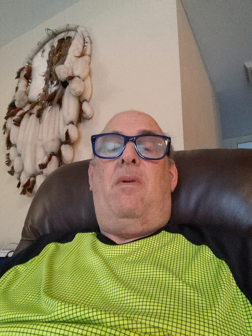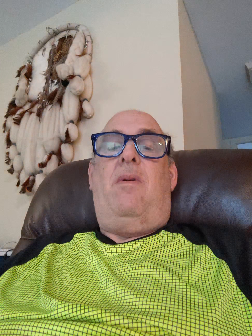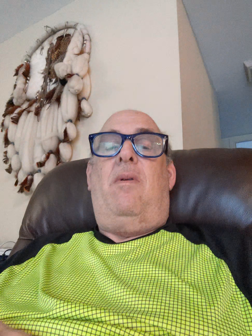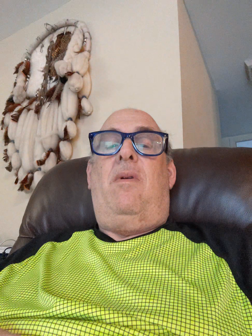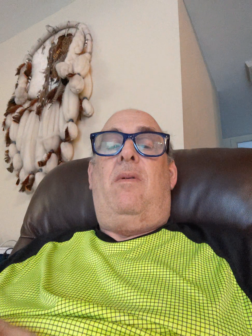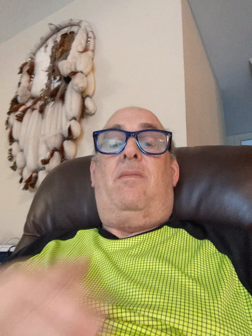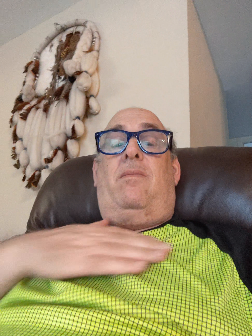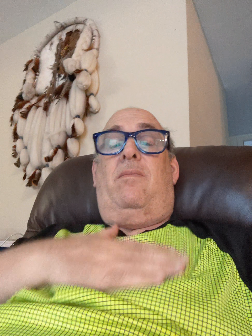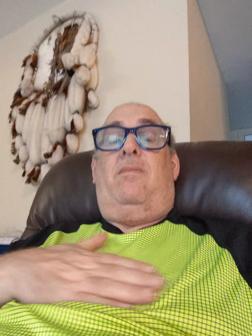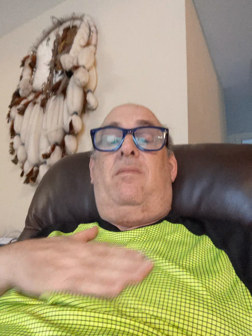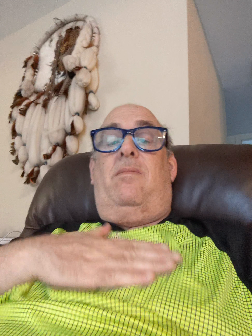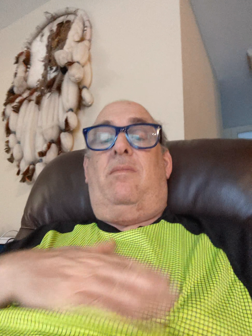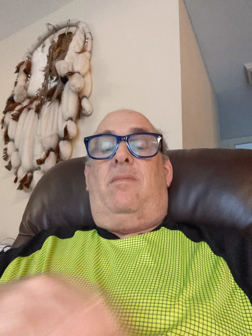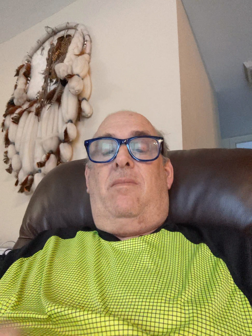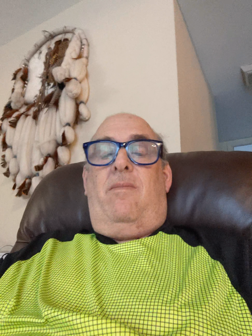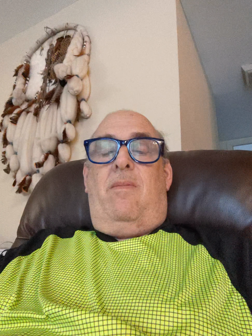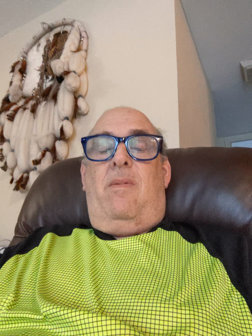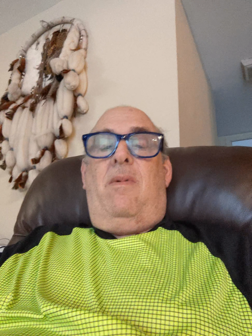please